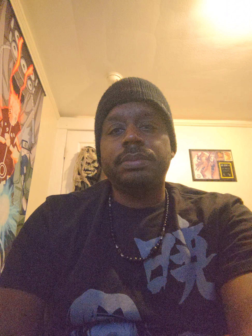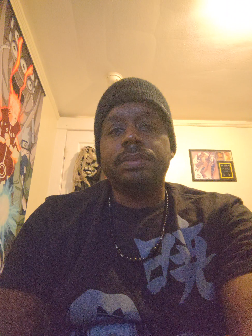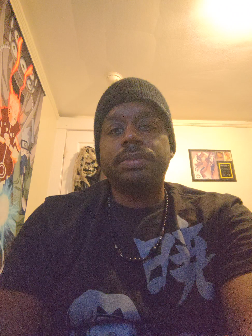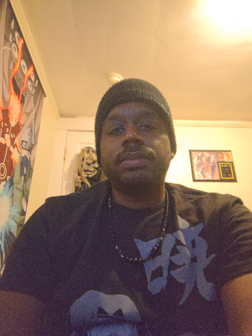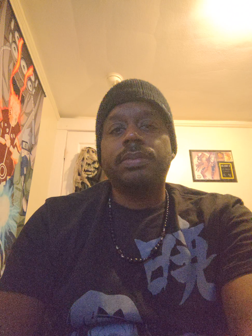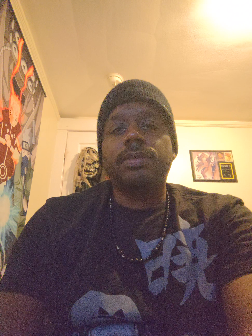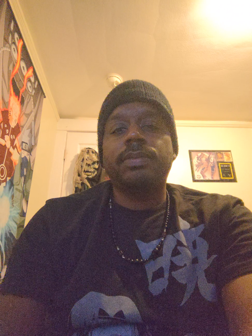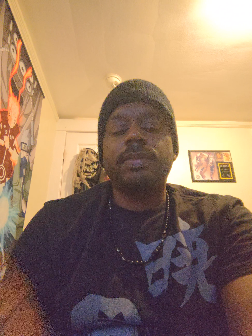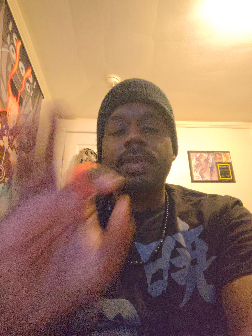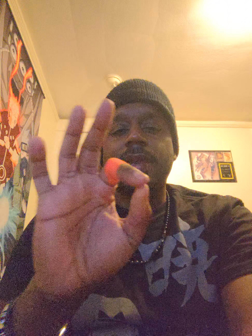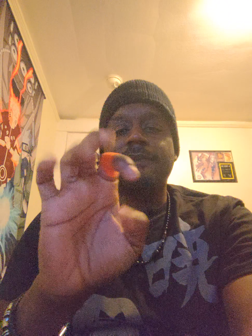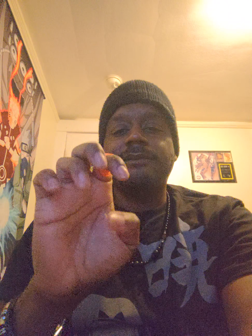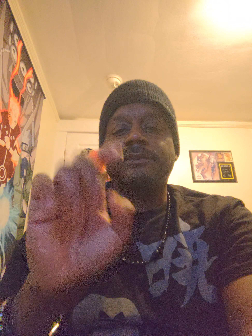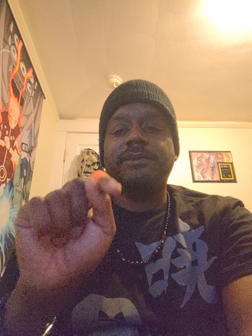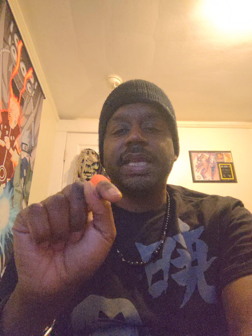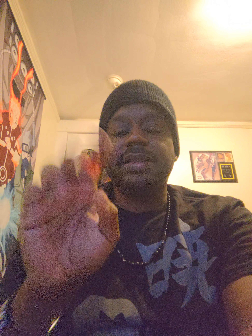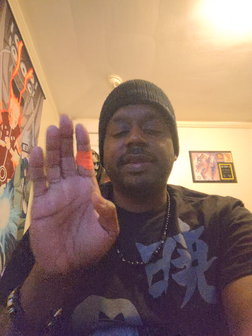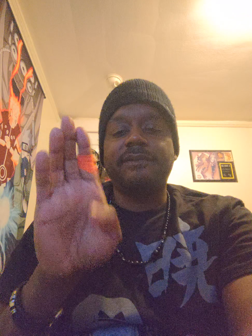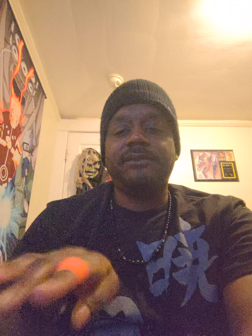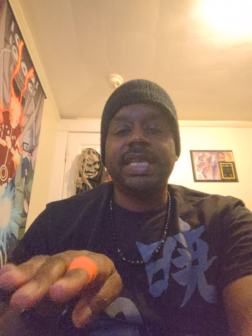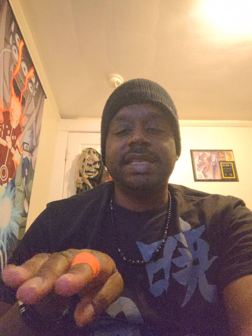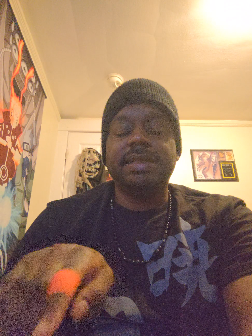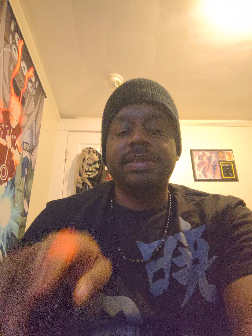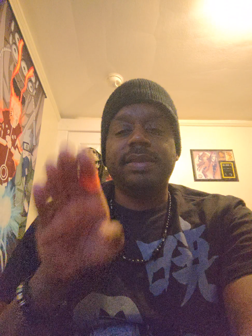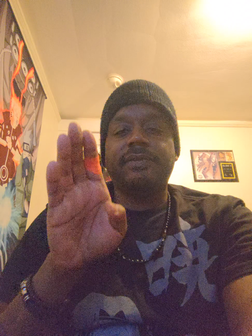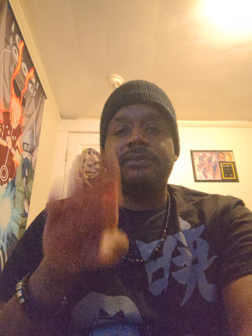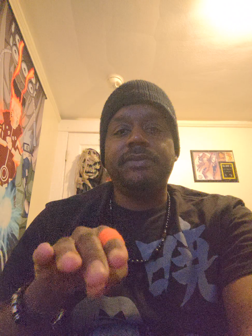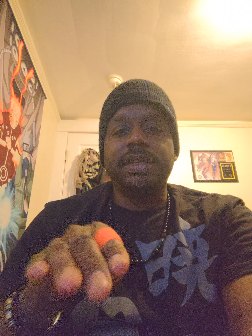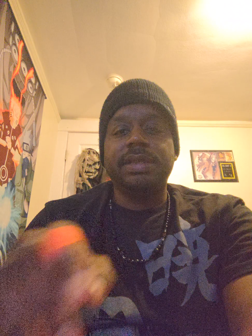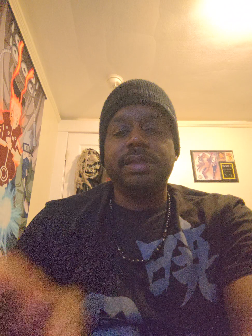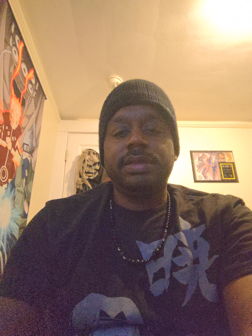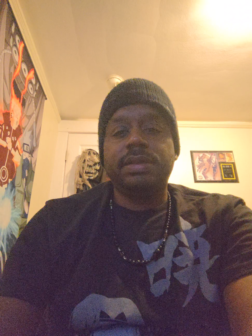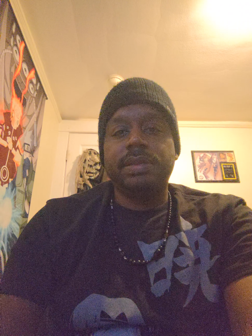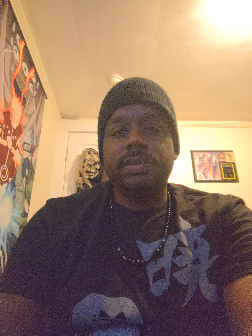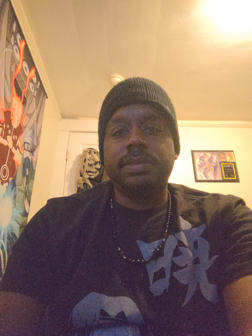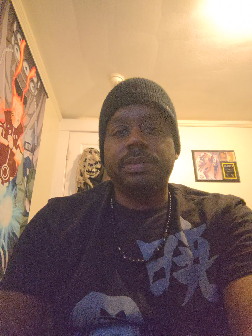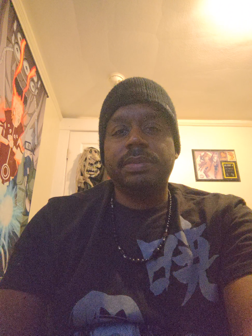feet